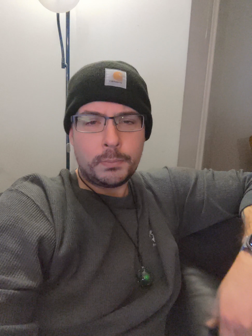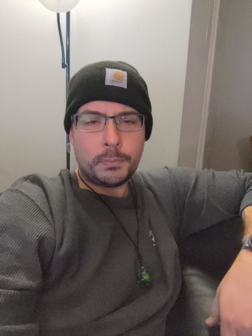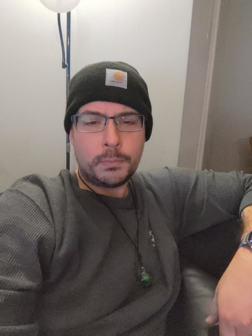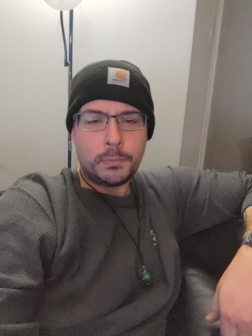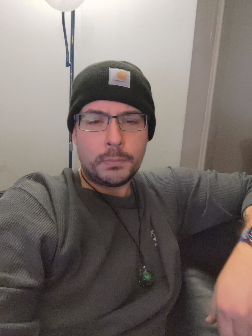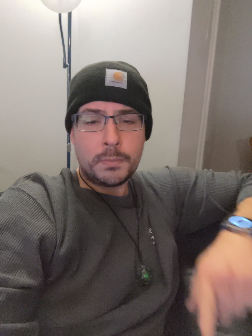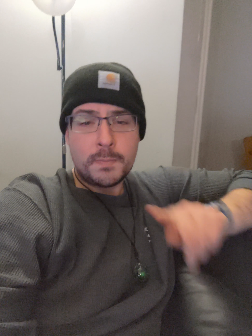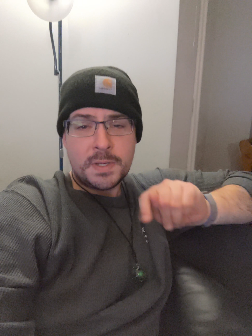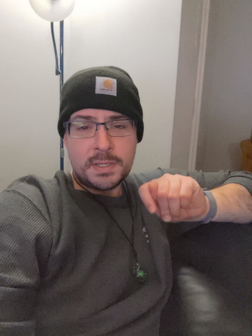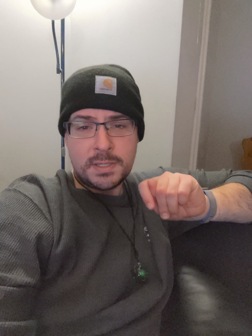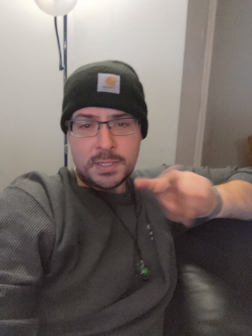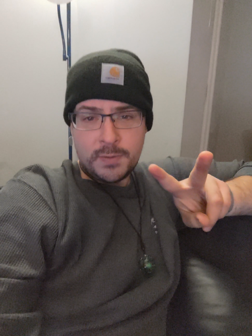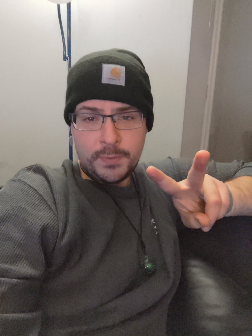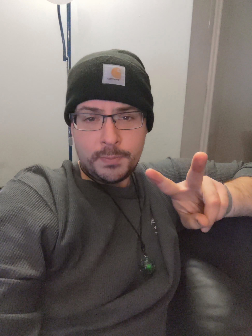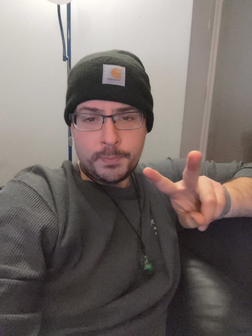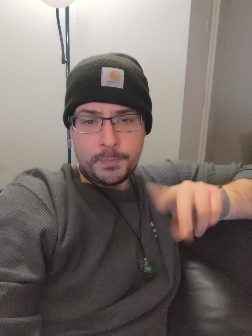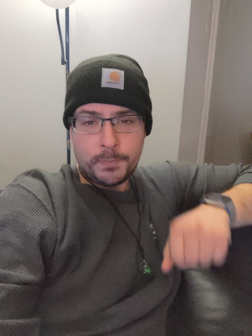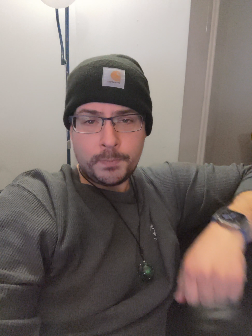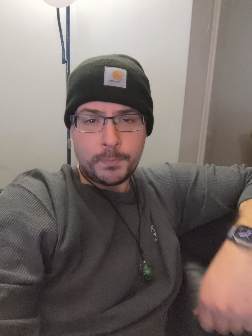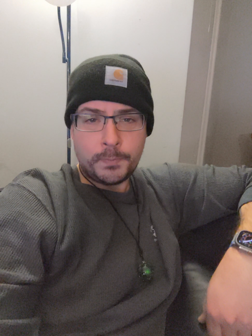TV